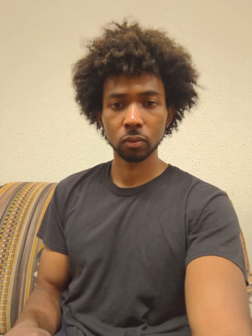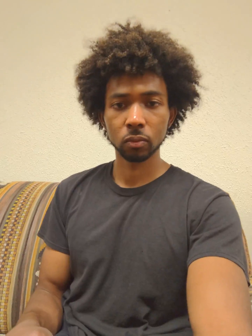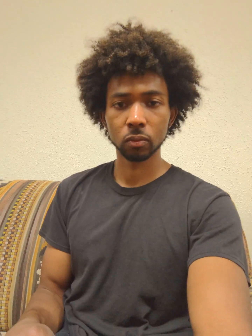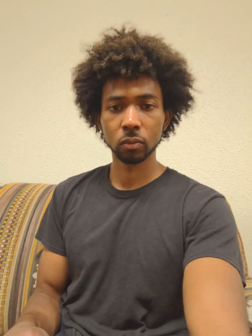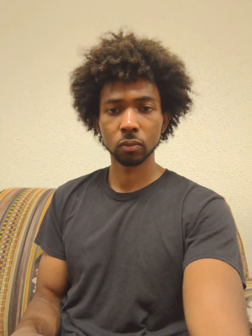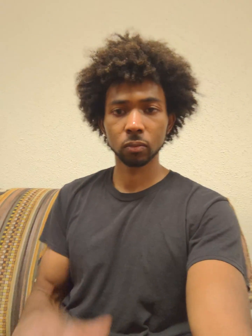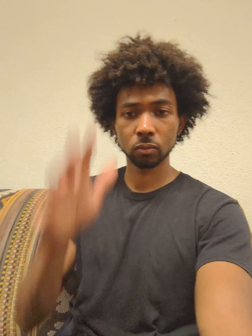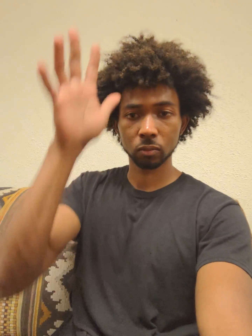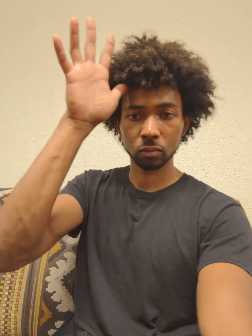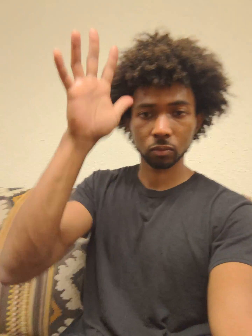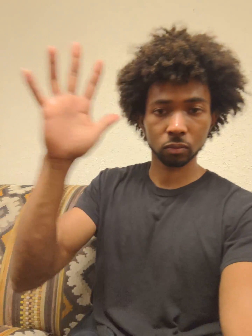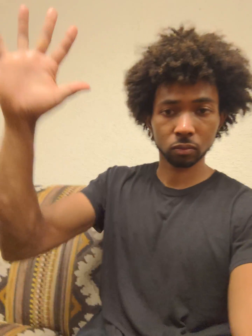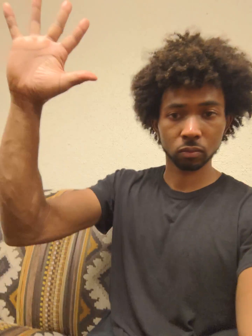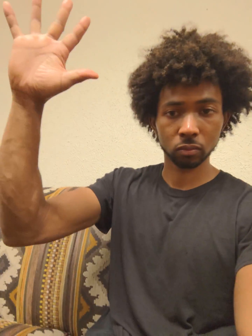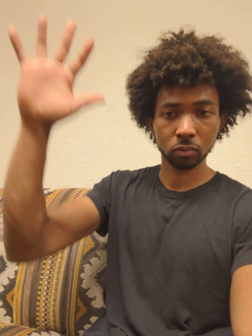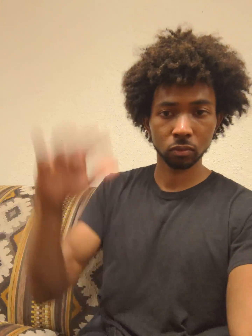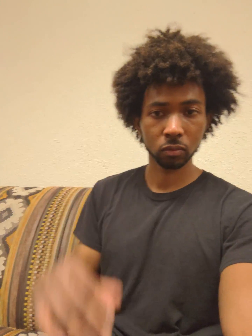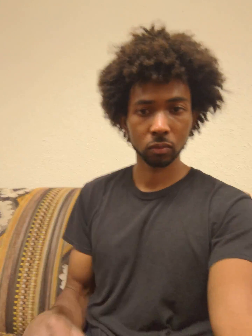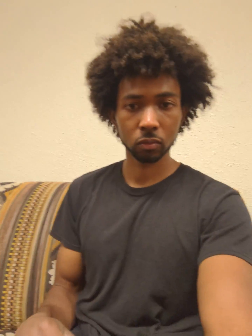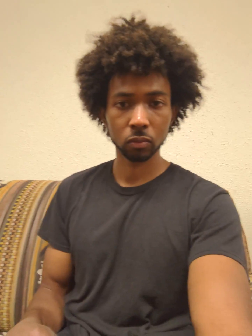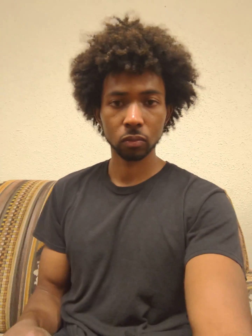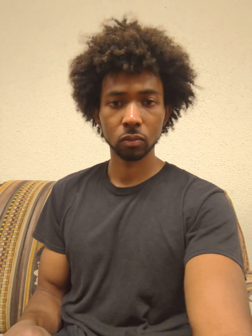moose